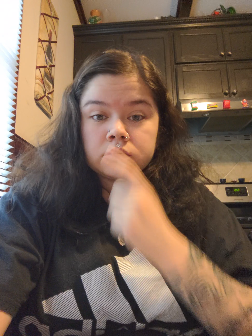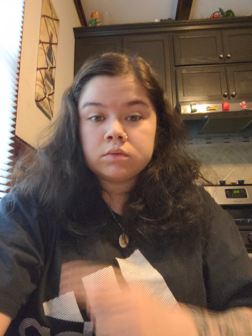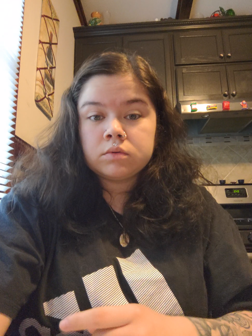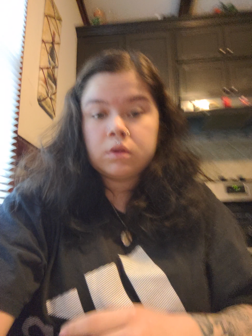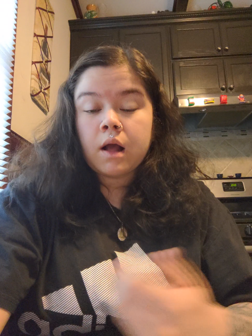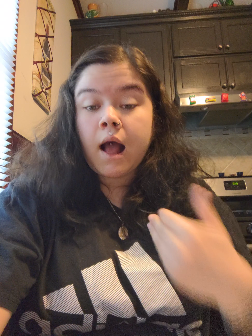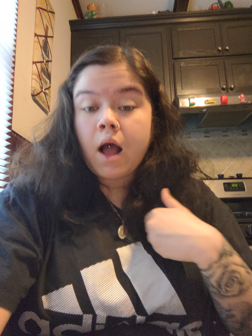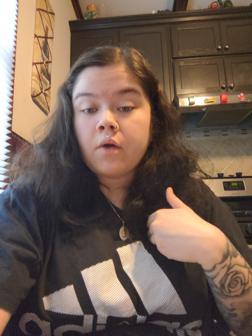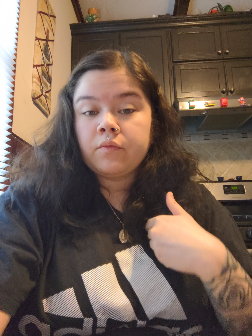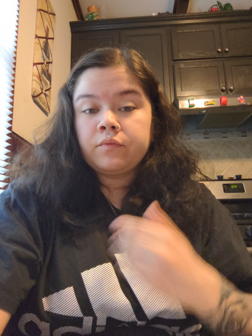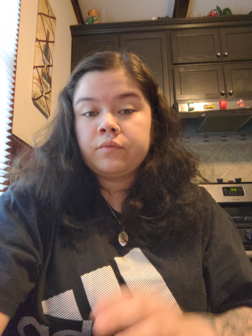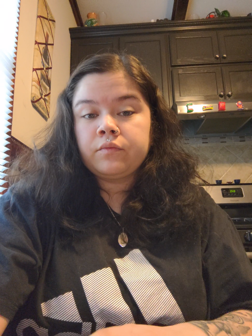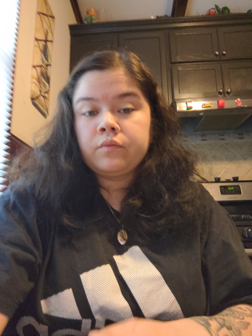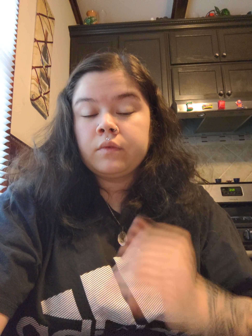have